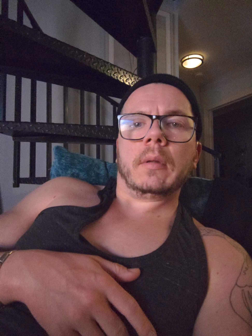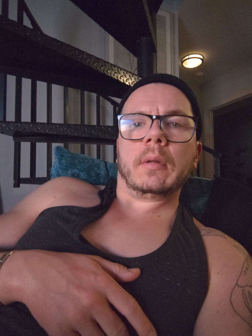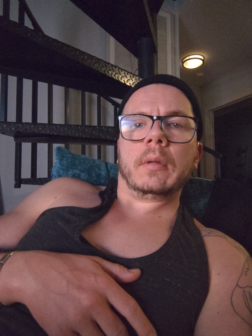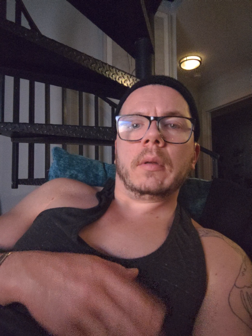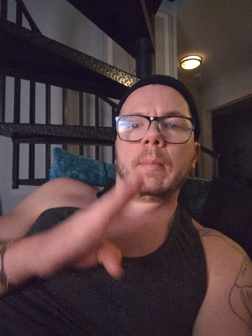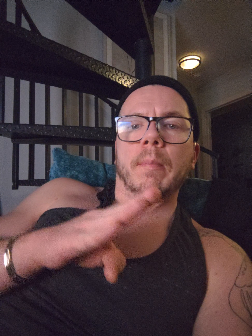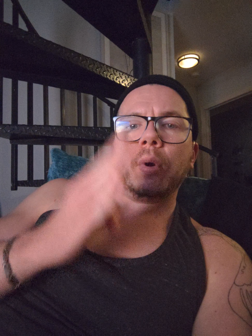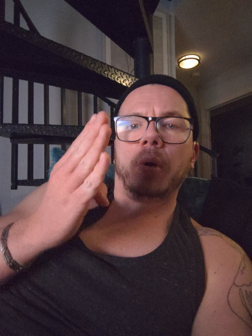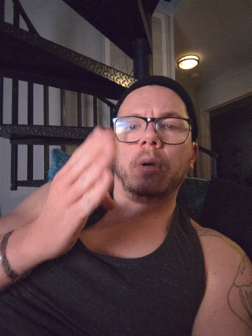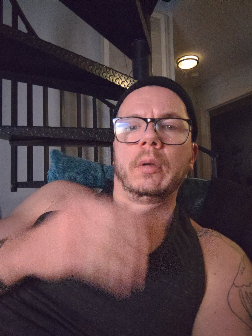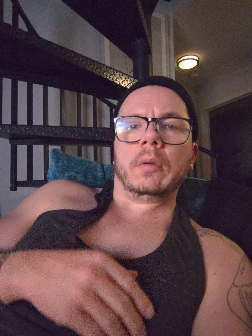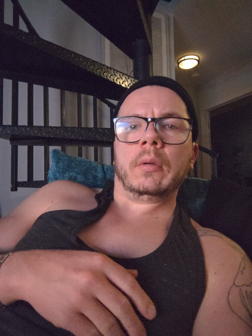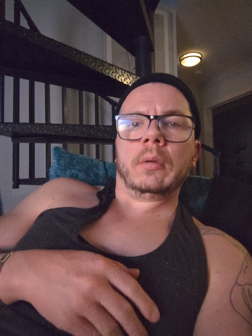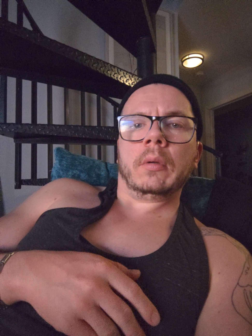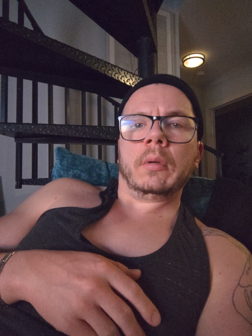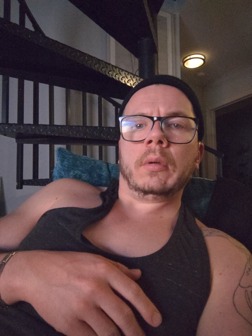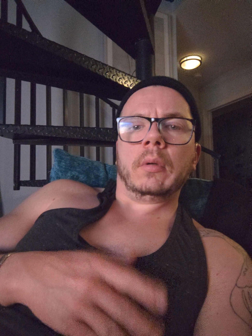book